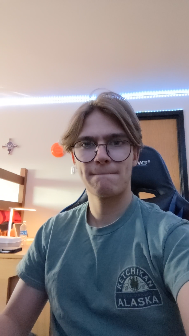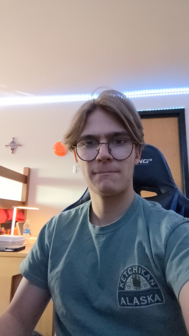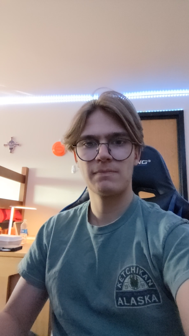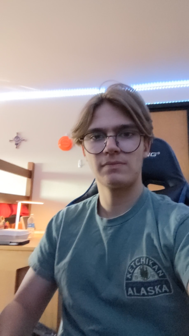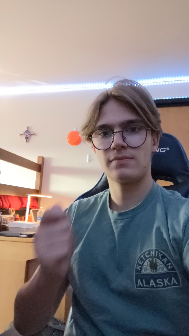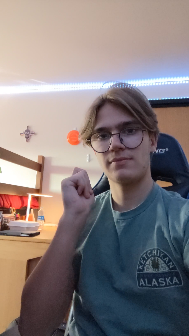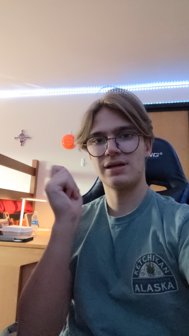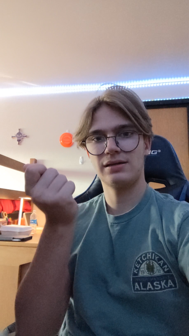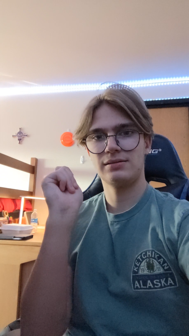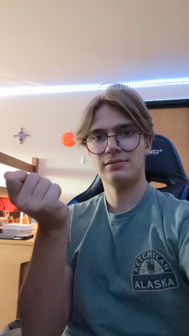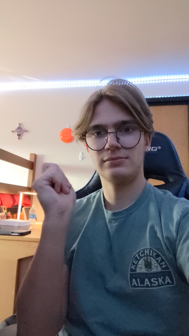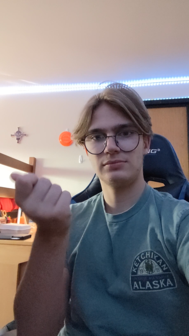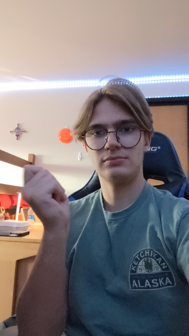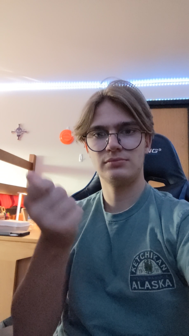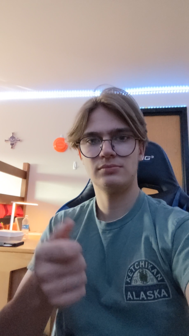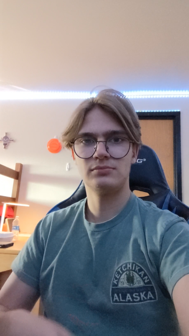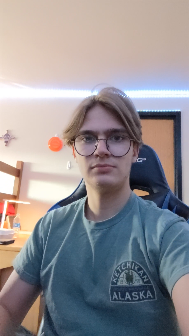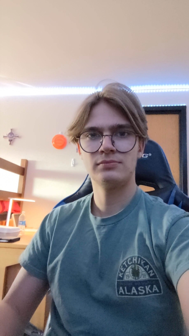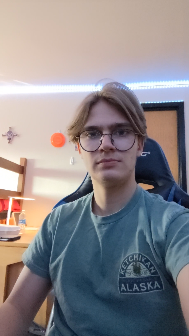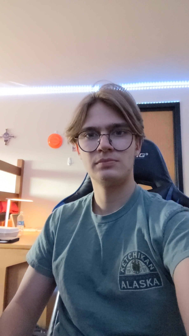bat